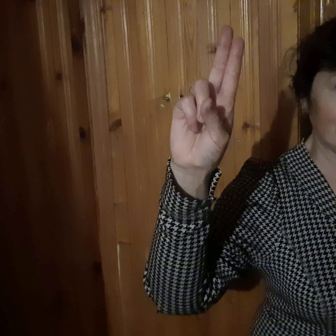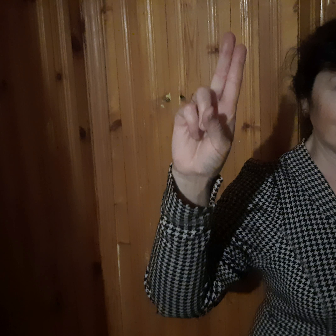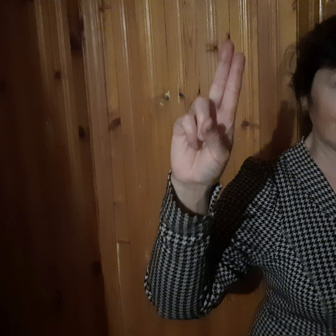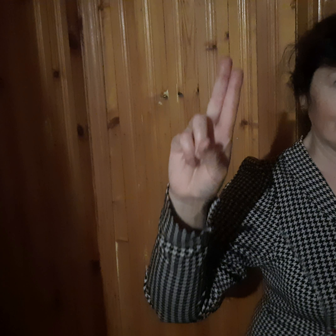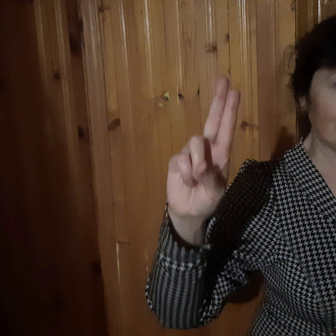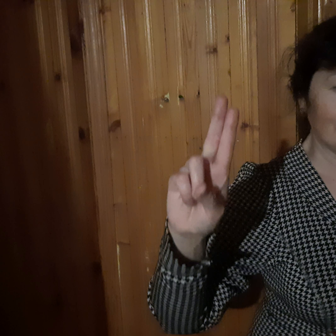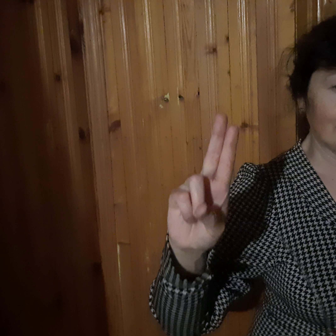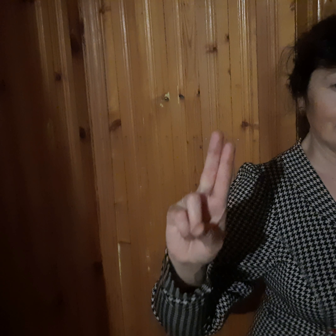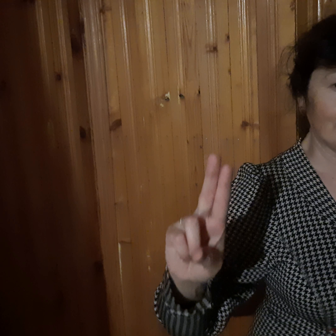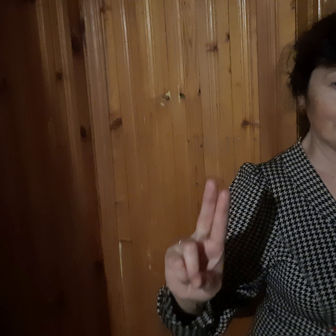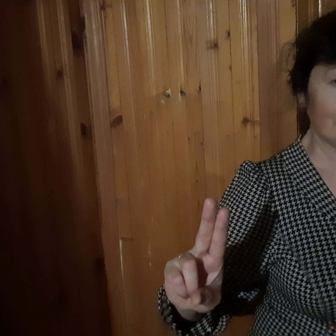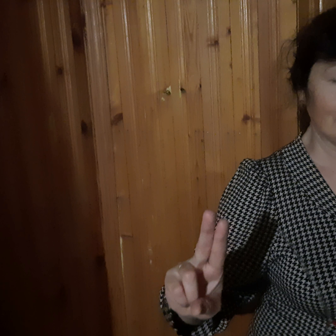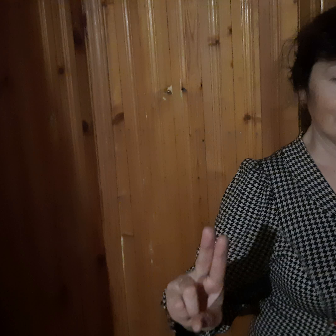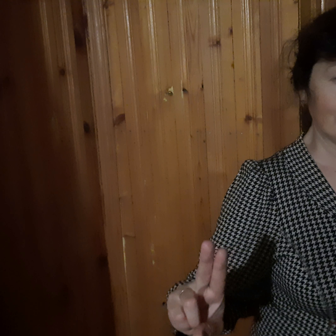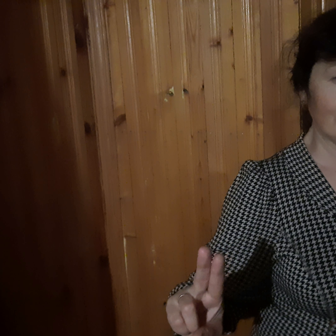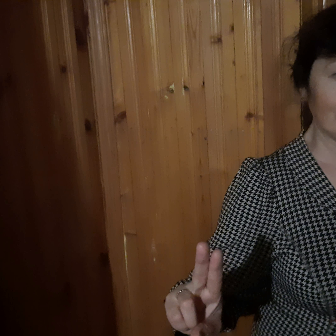Ц